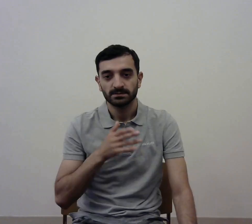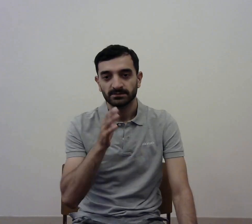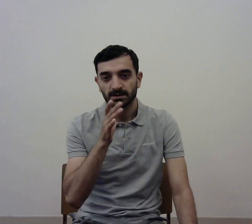vaxt